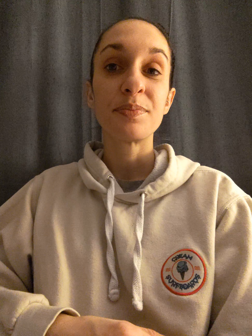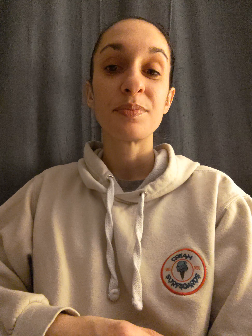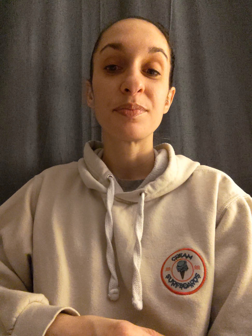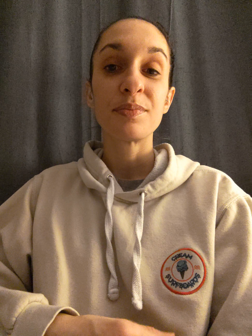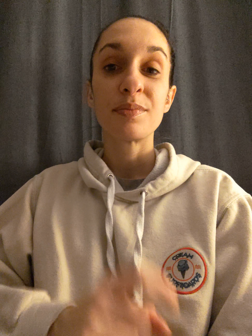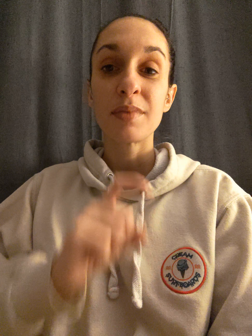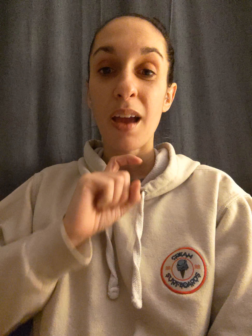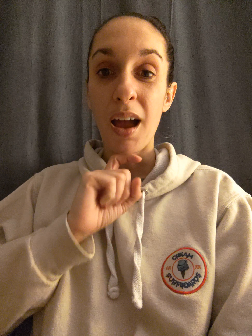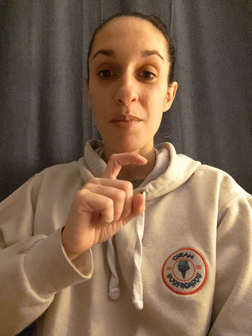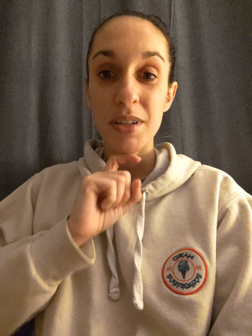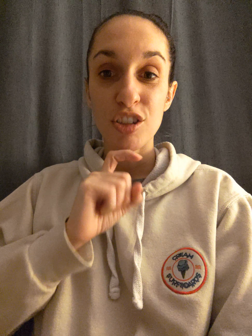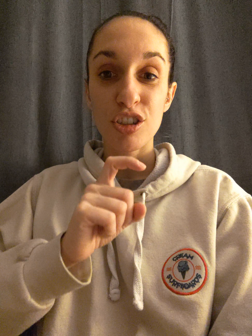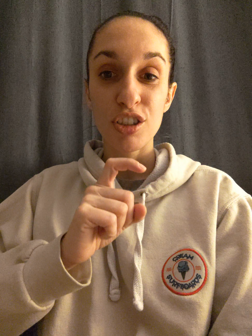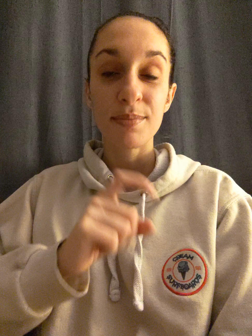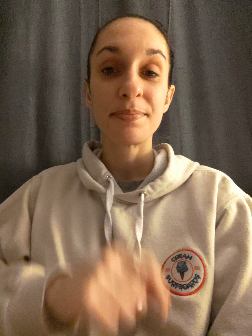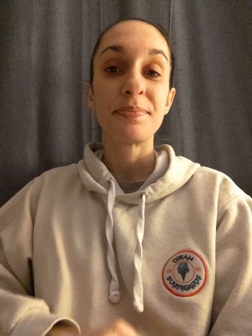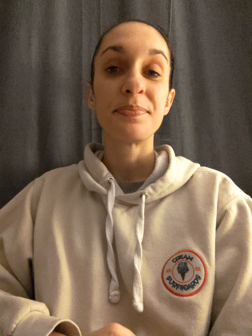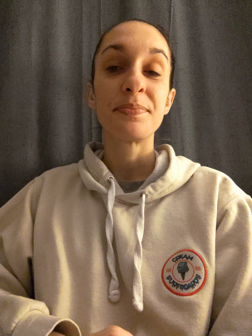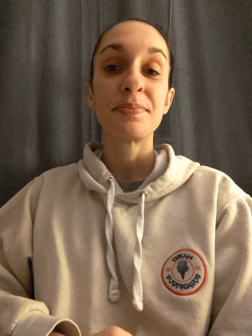garbage